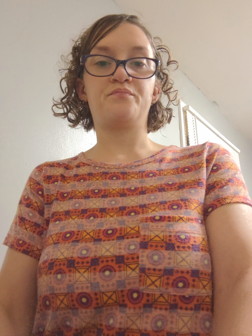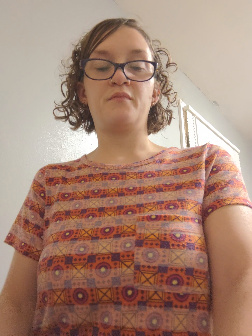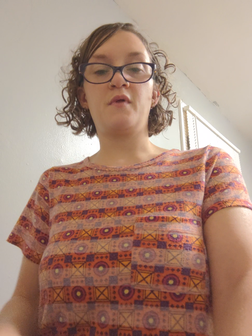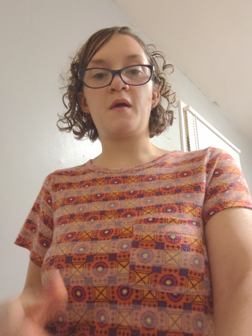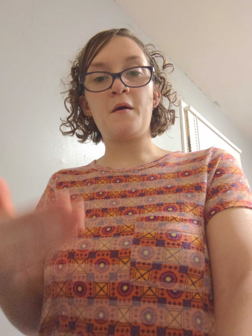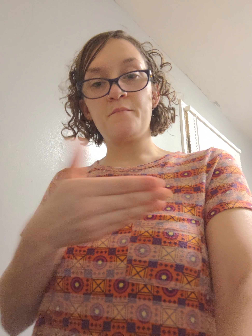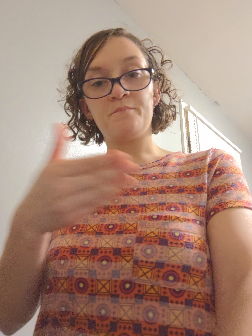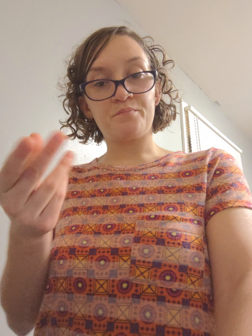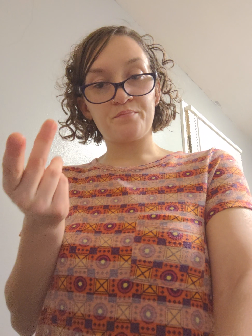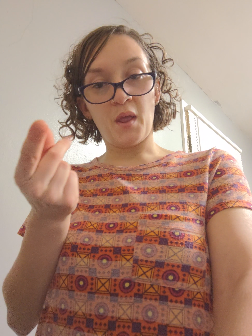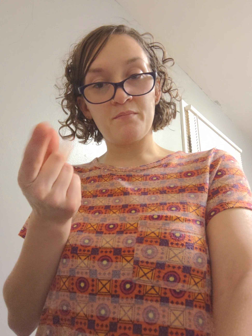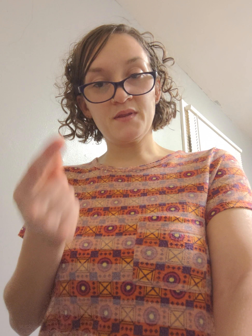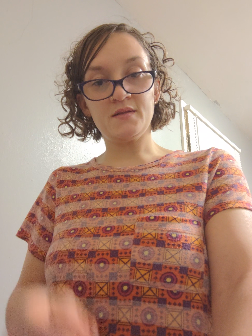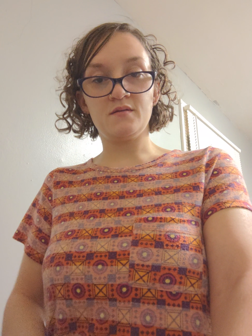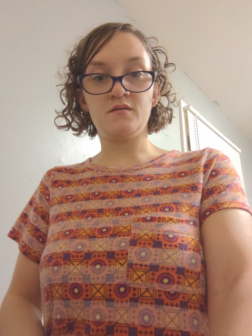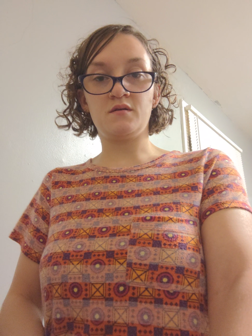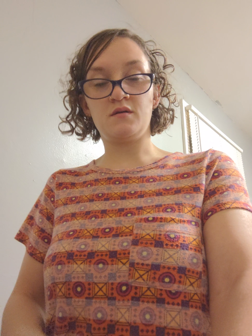puppy